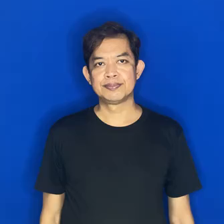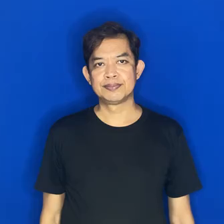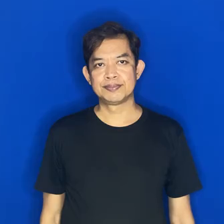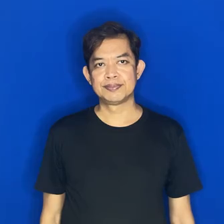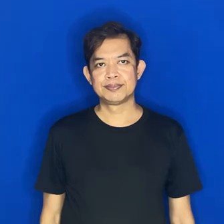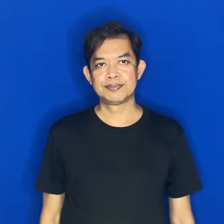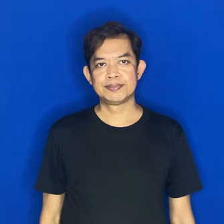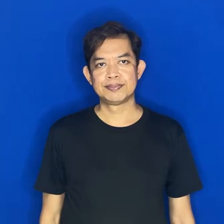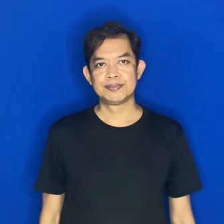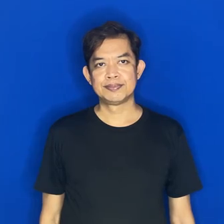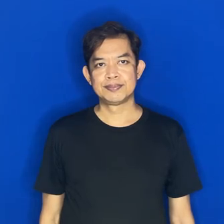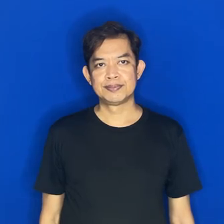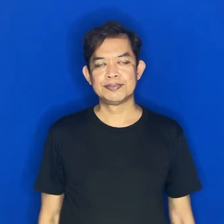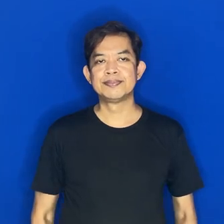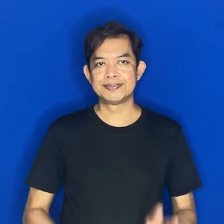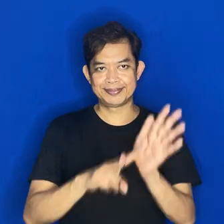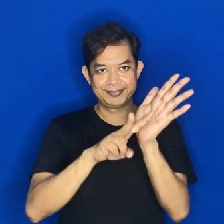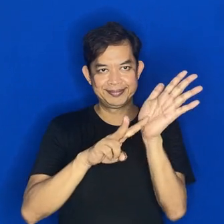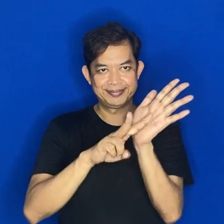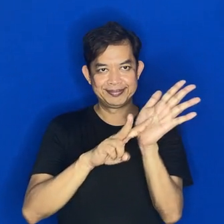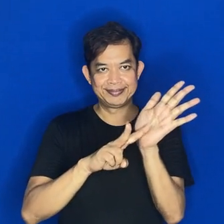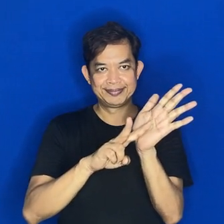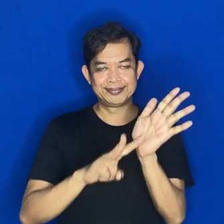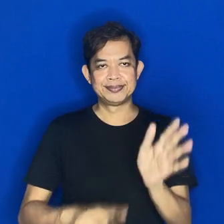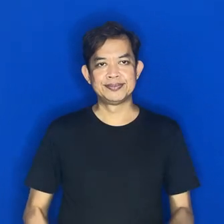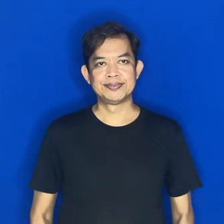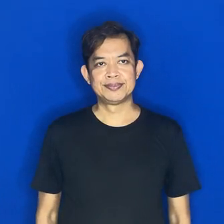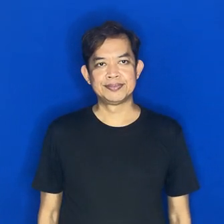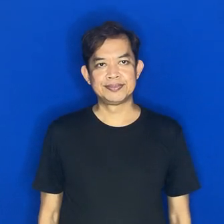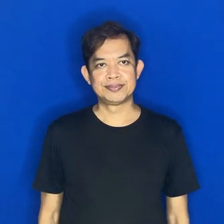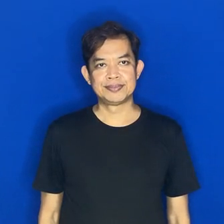violet